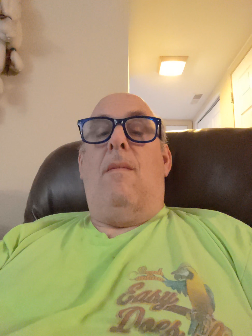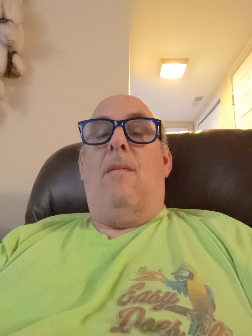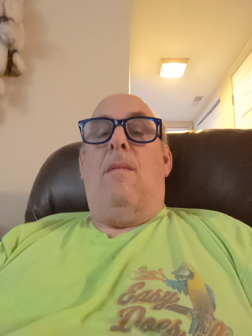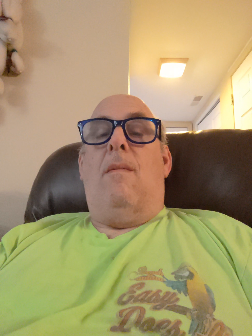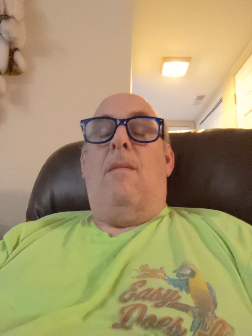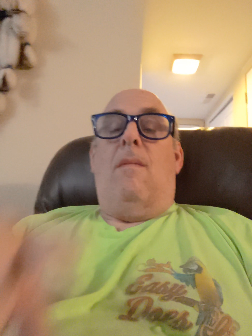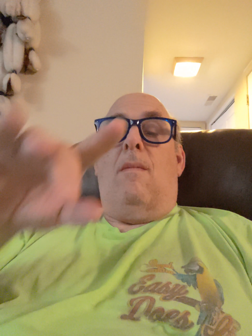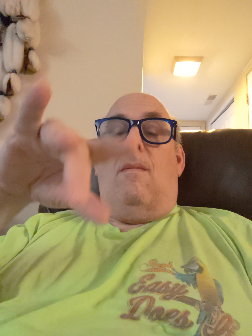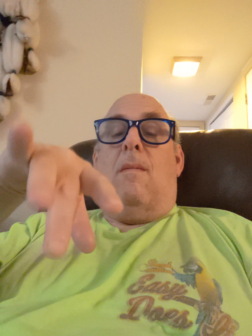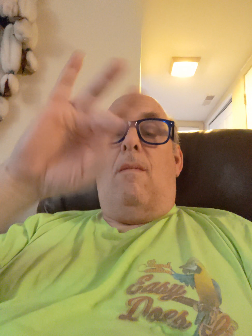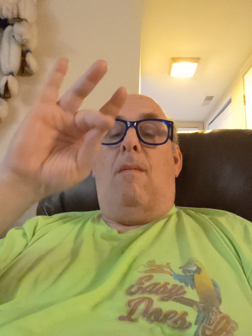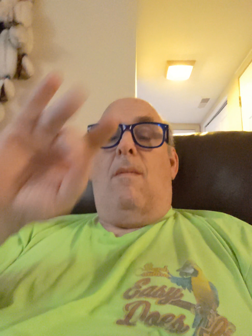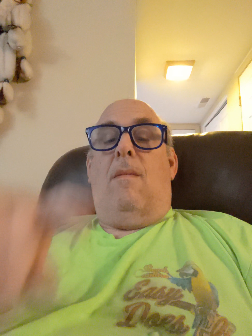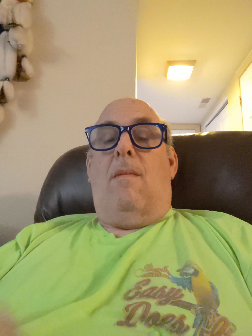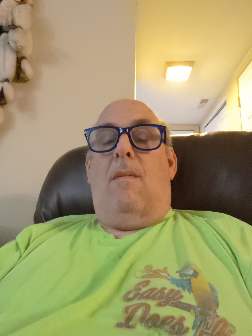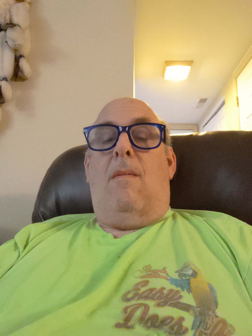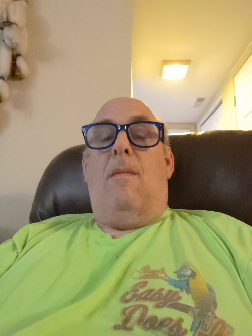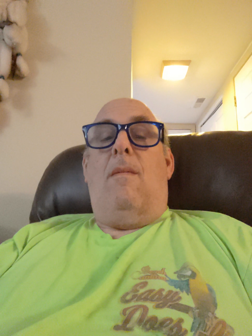find